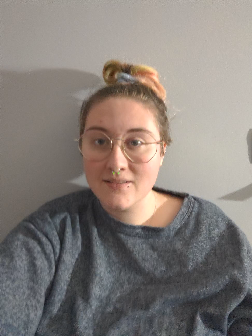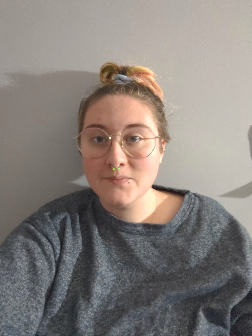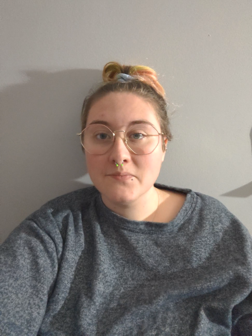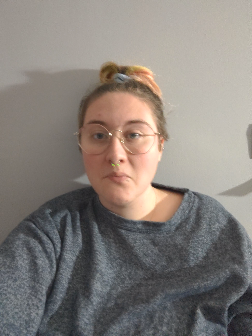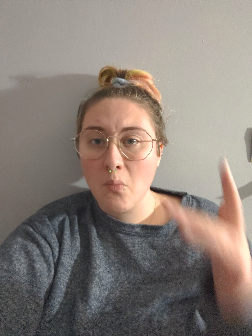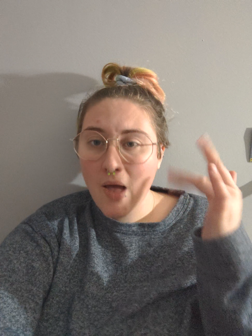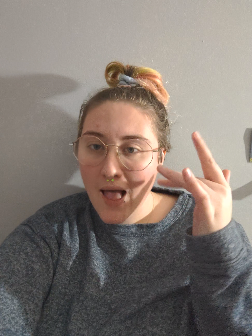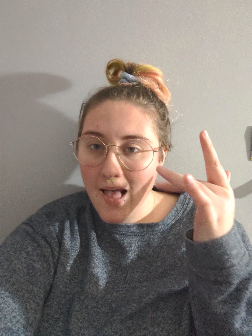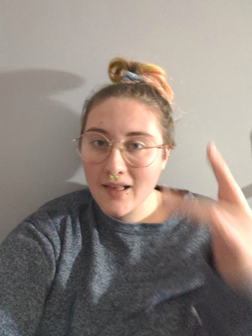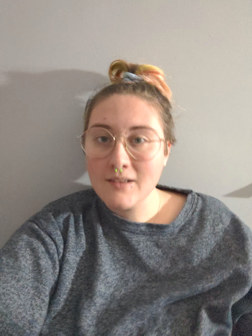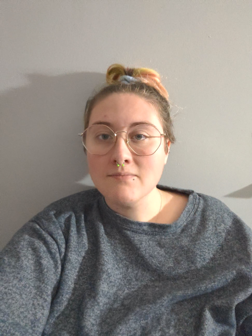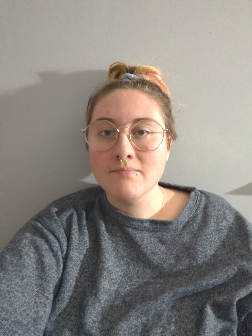why